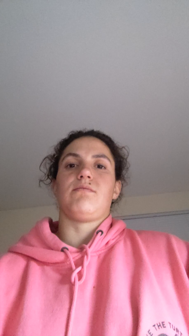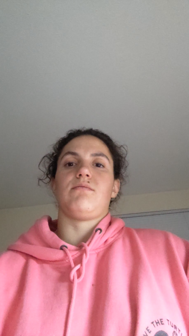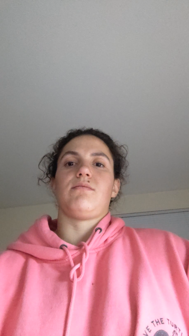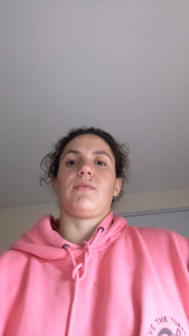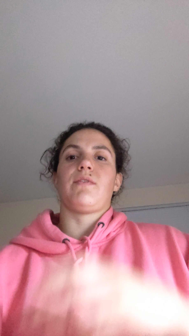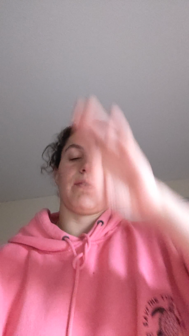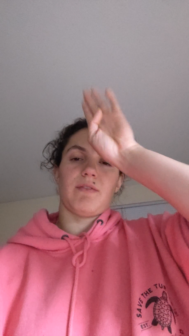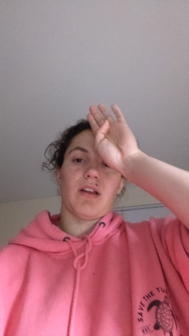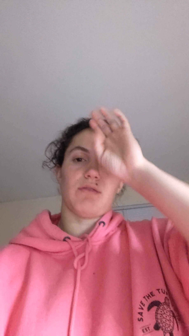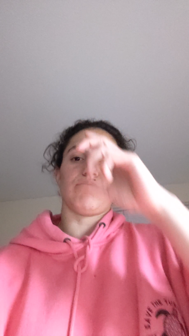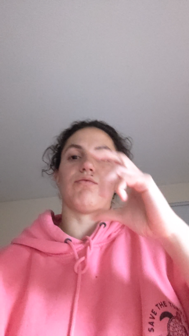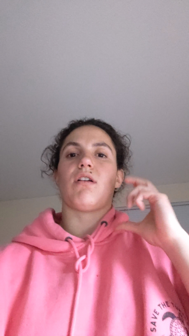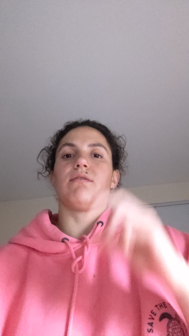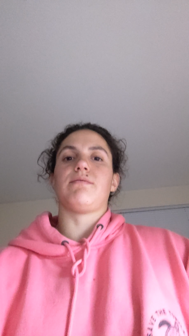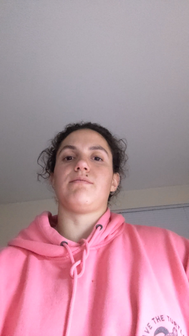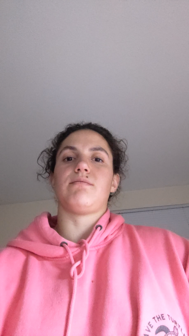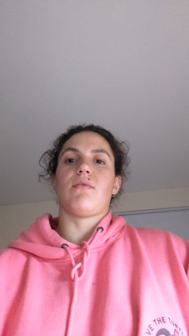fire truck